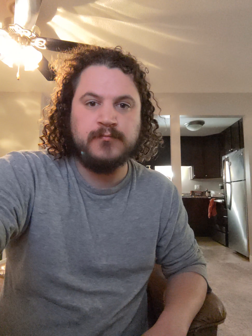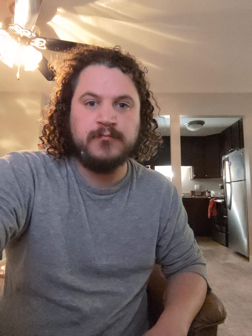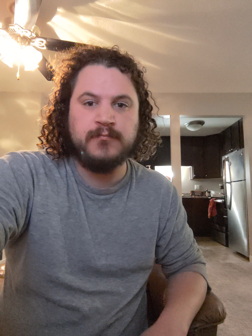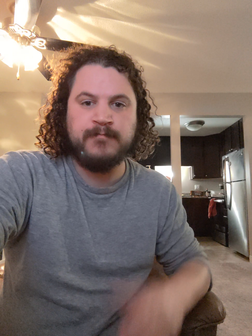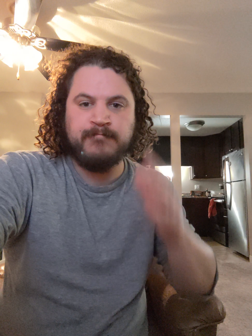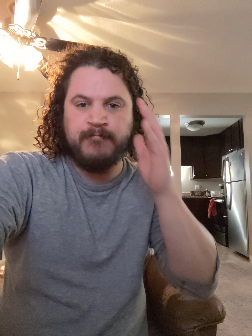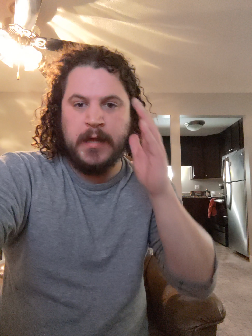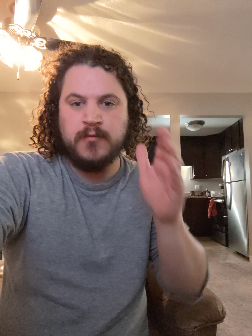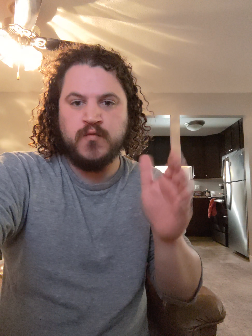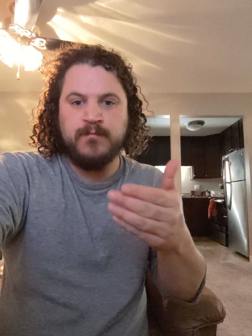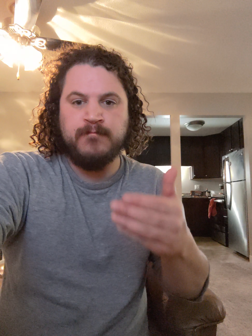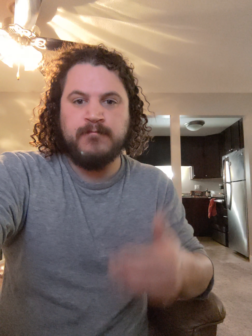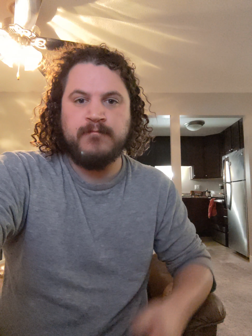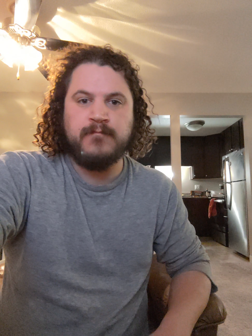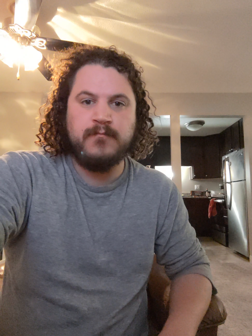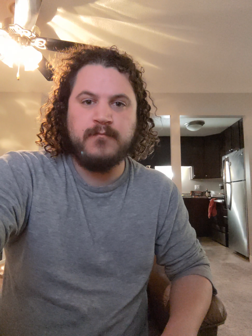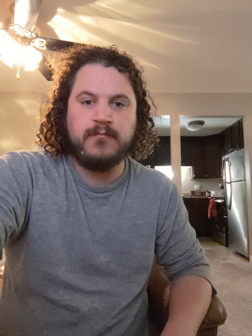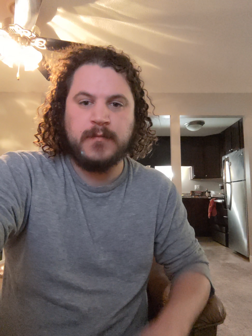bedroom